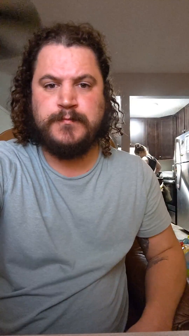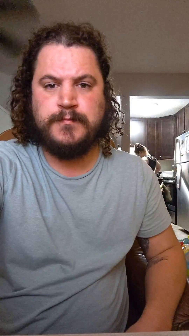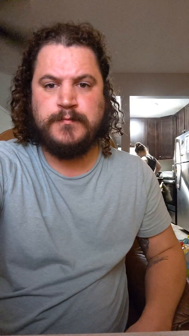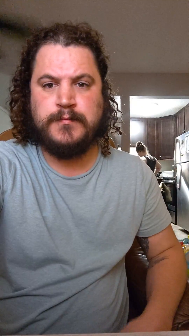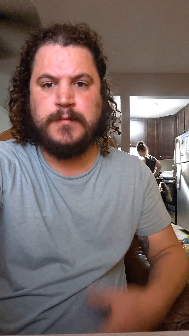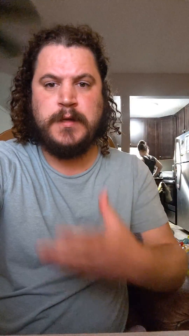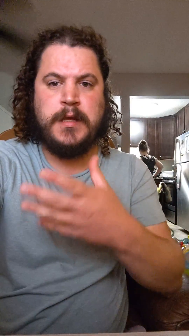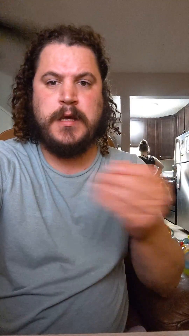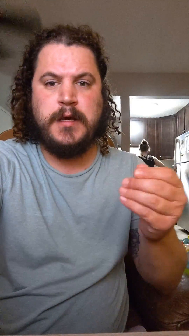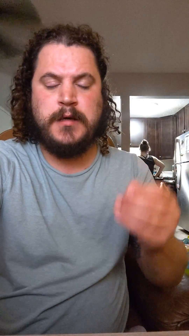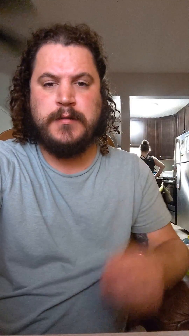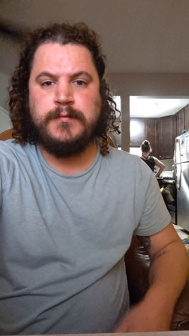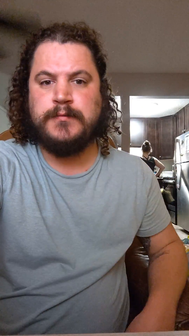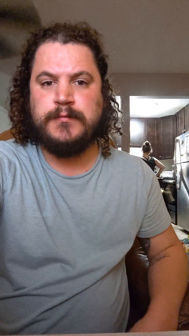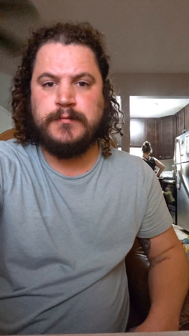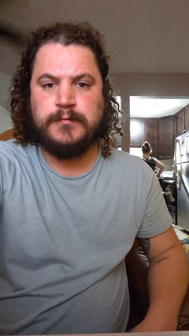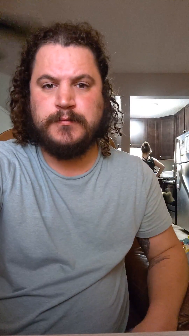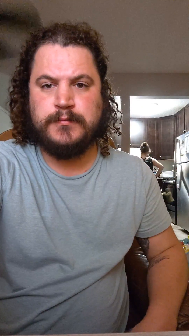and